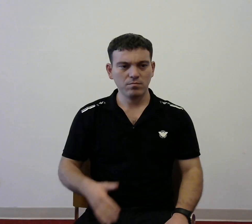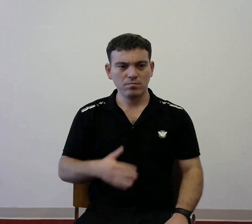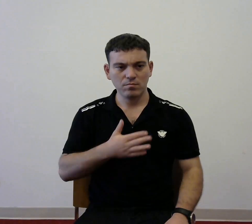mən